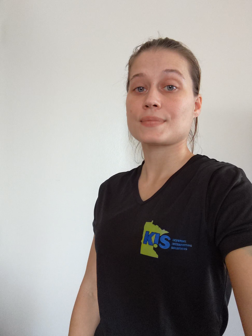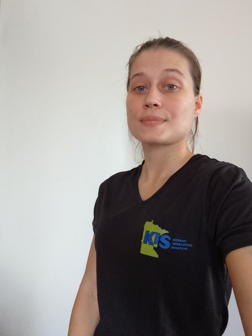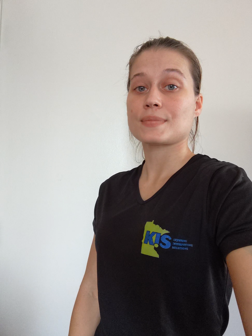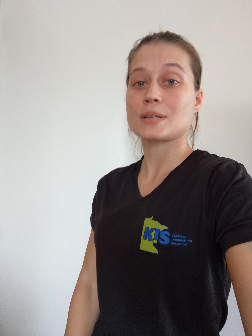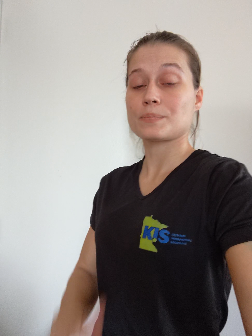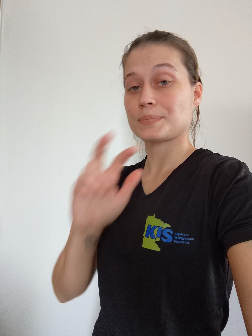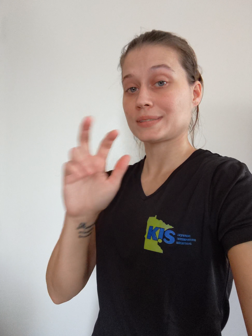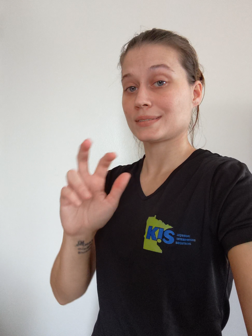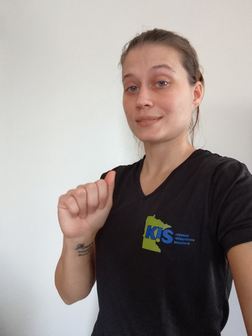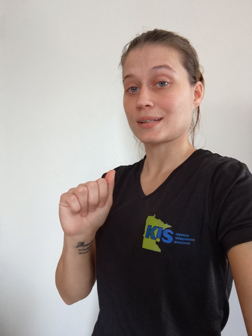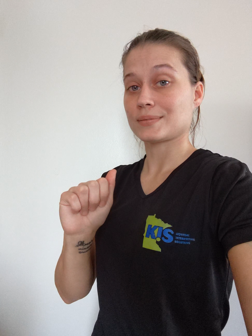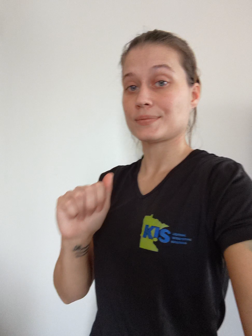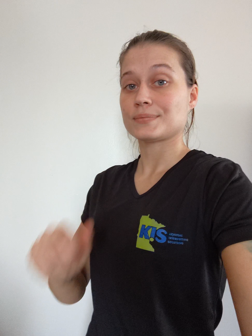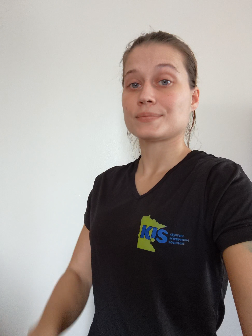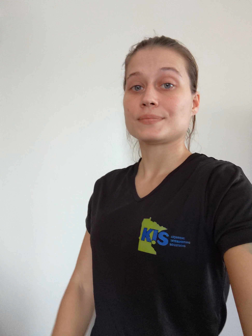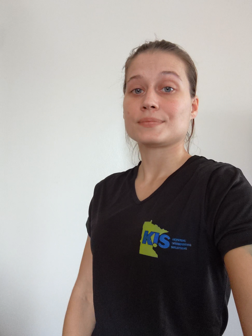pizza